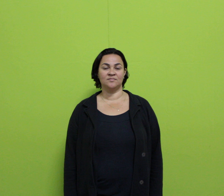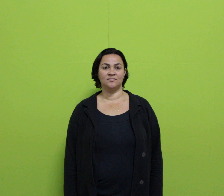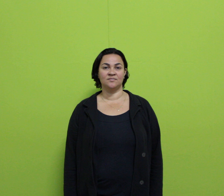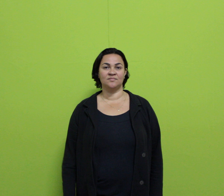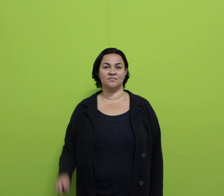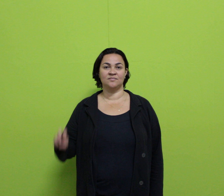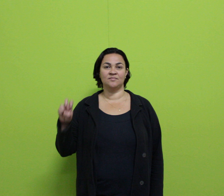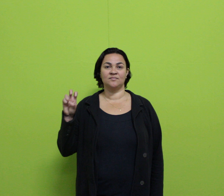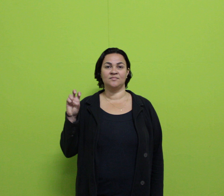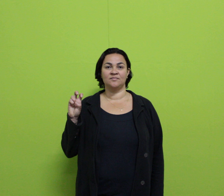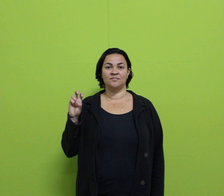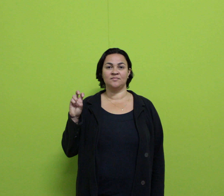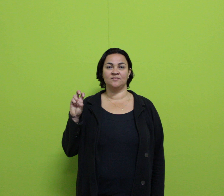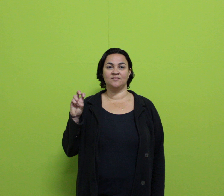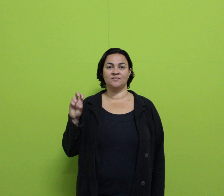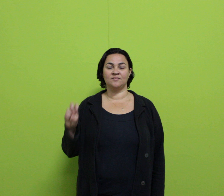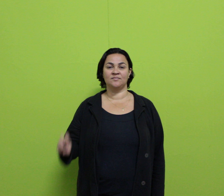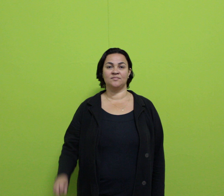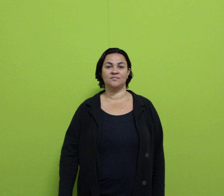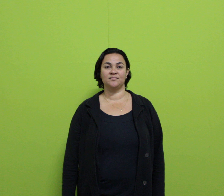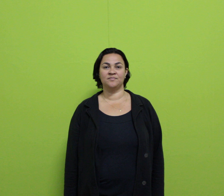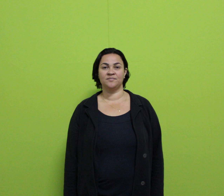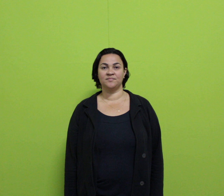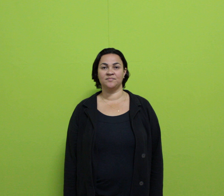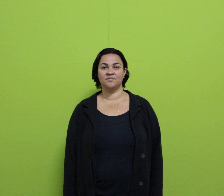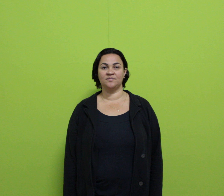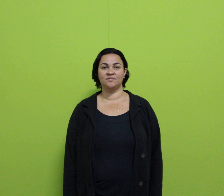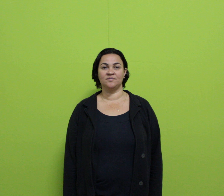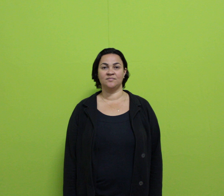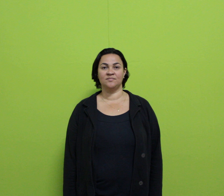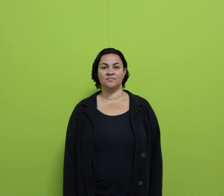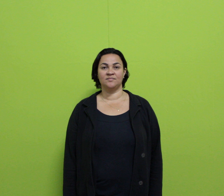cinco